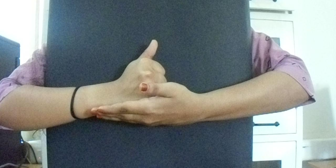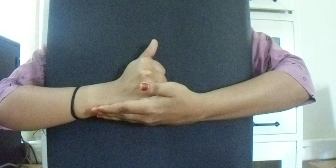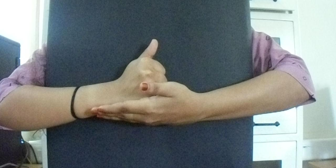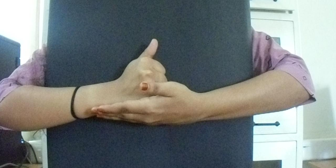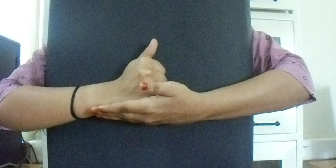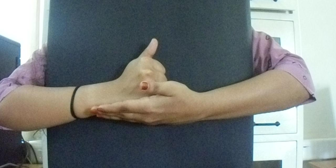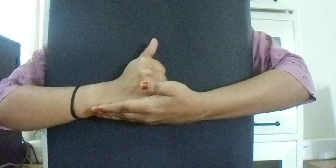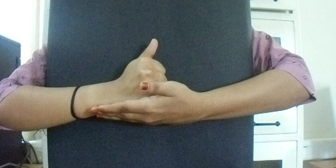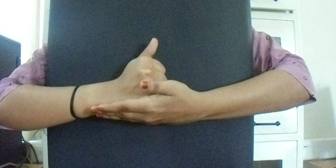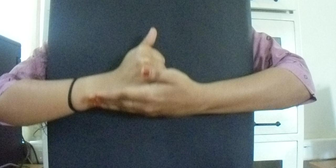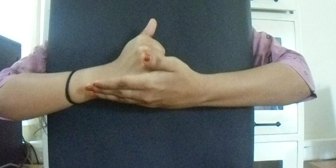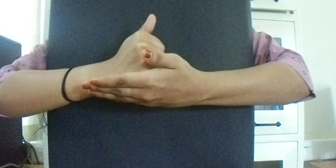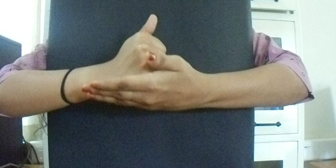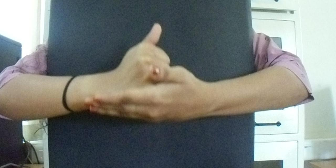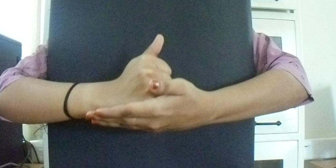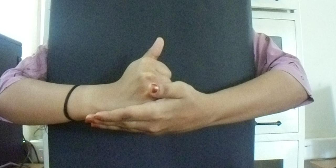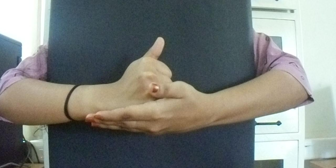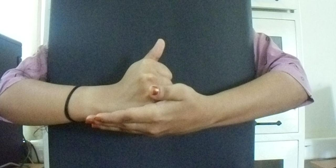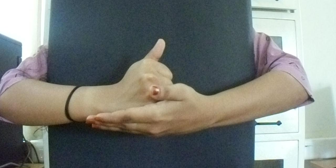help